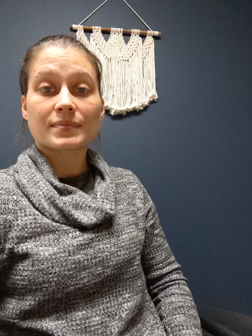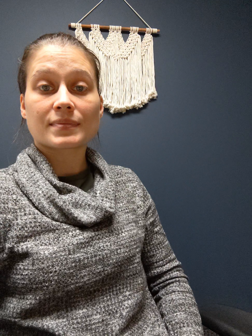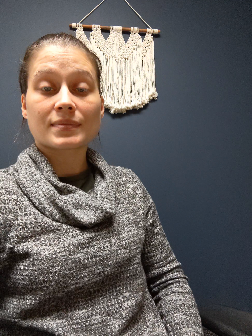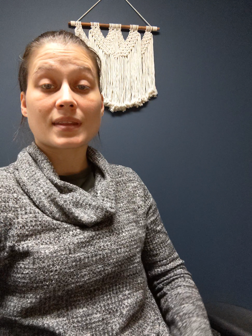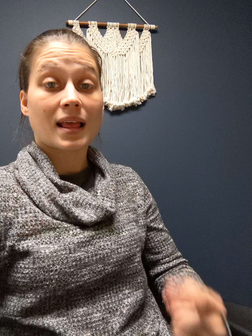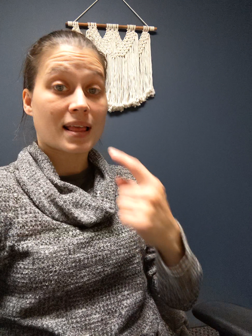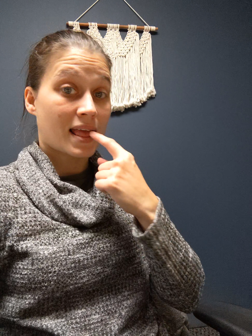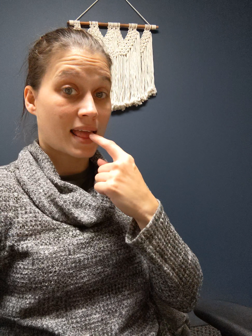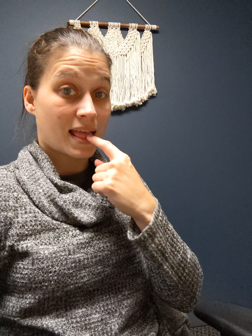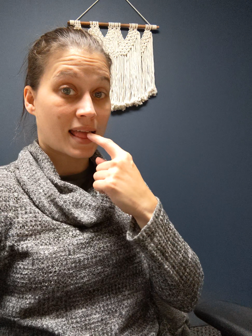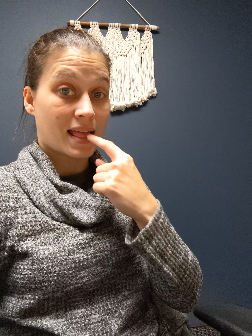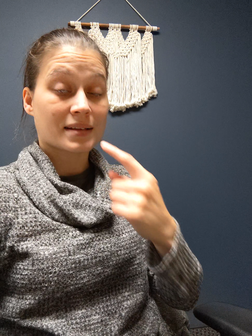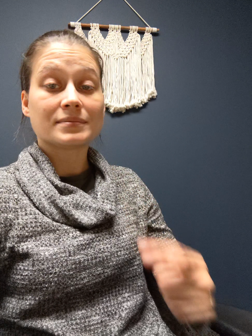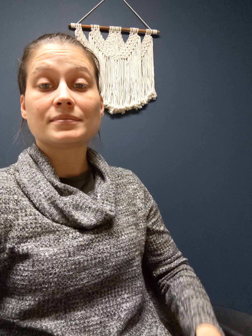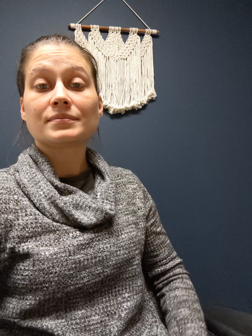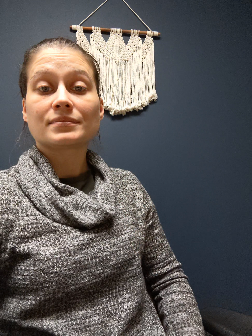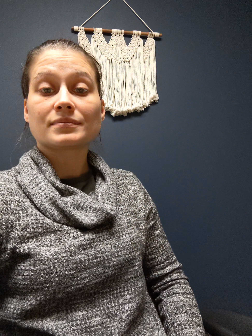tongue